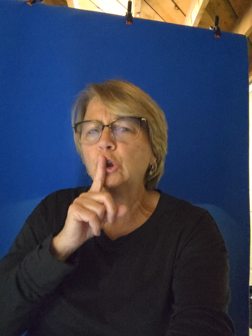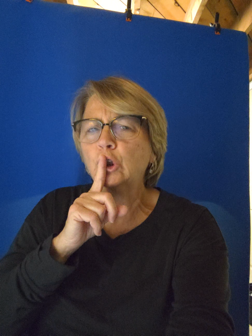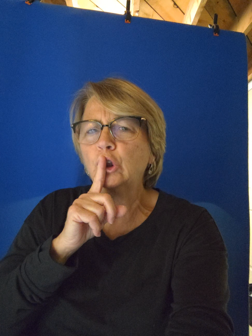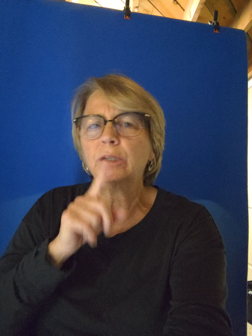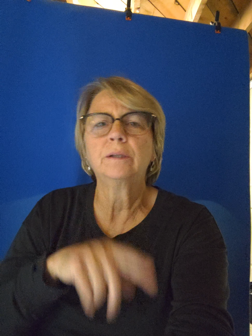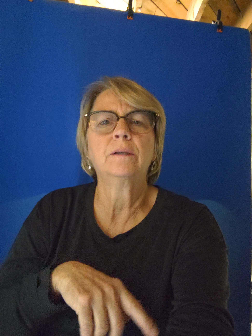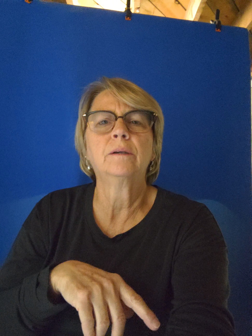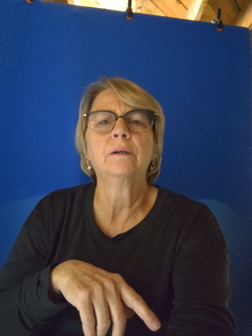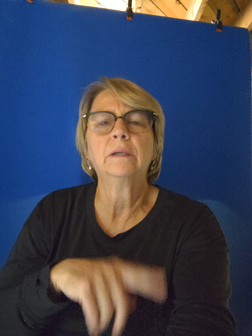shhh